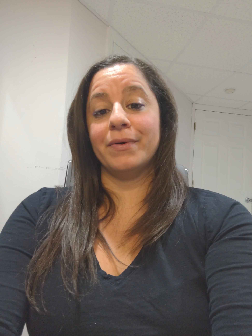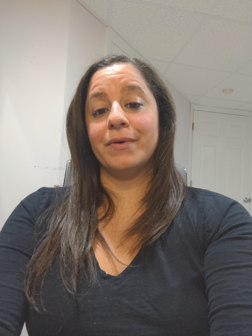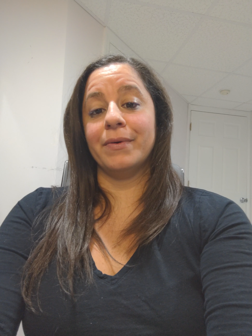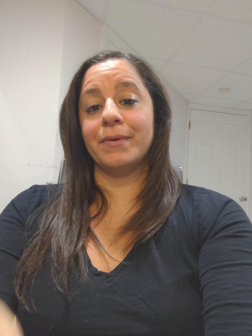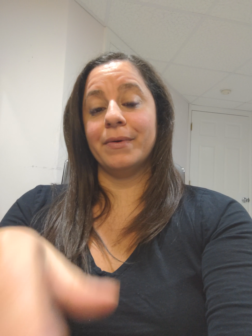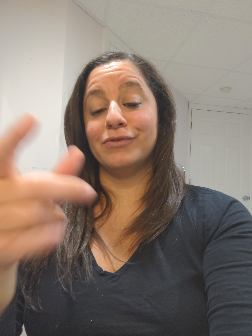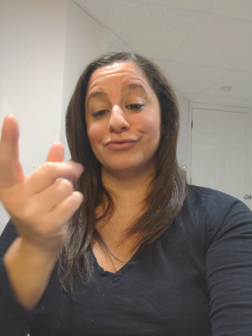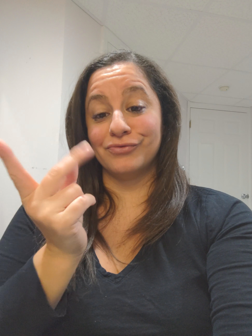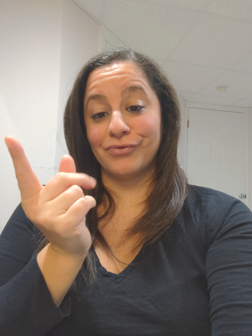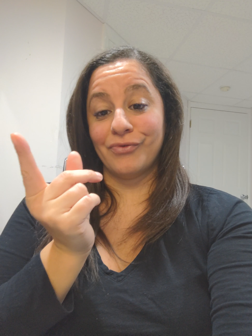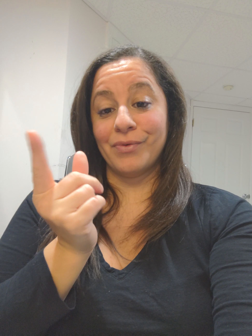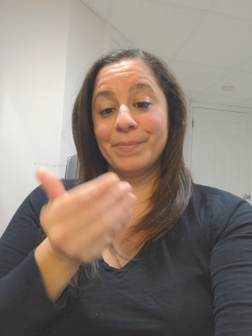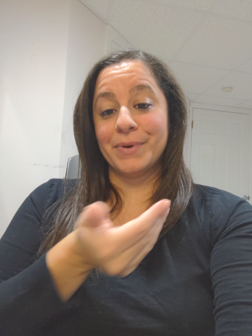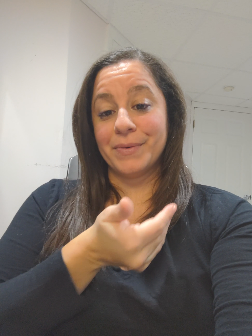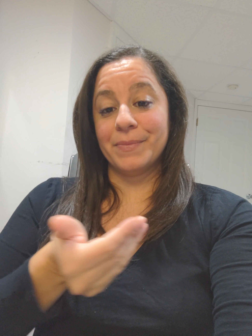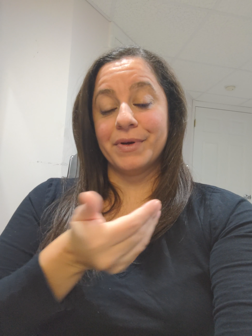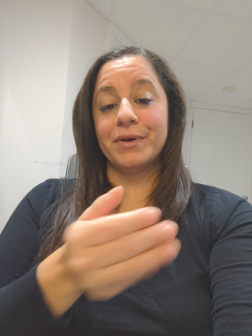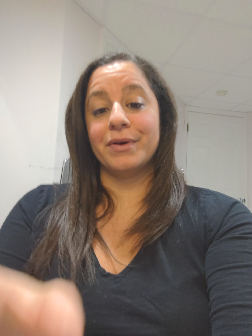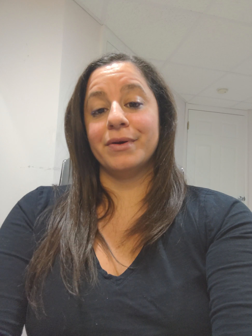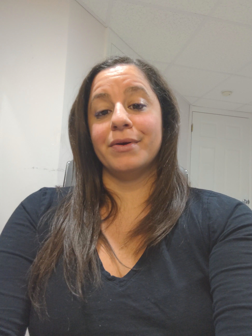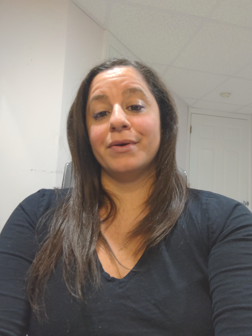puppy